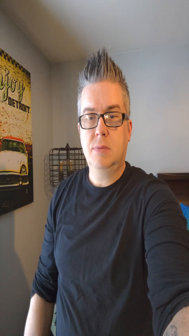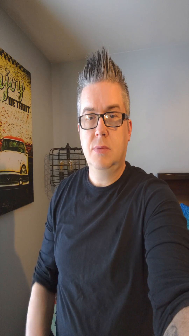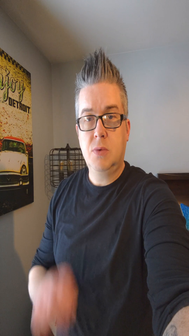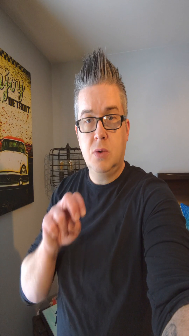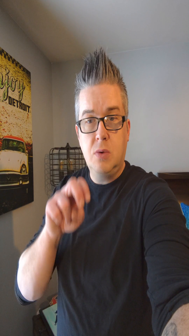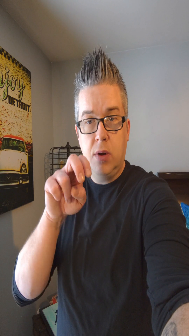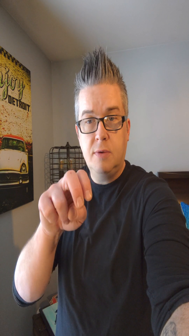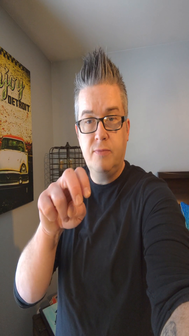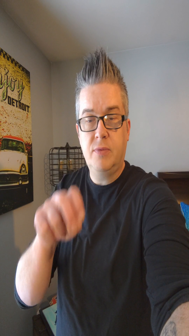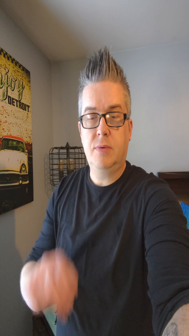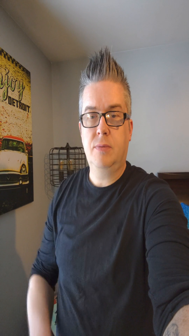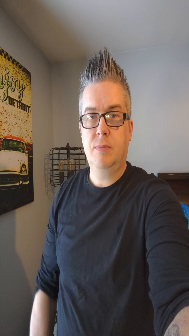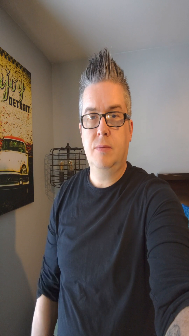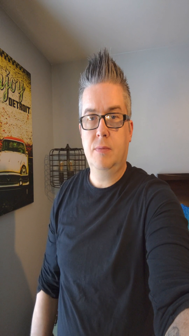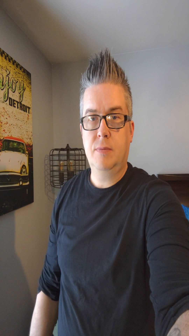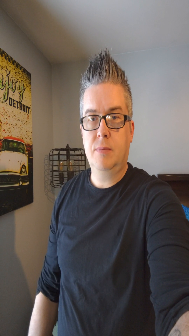ride